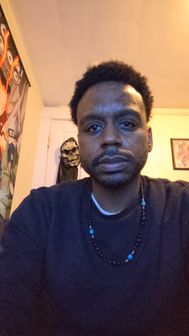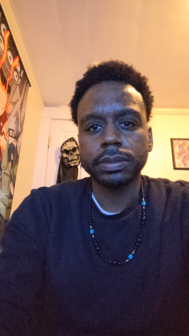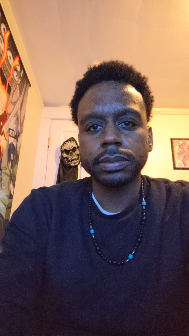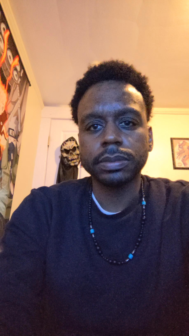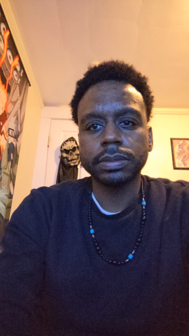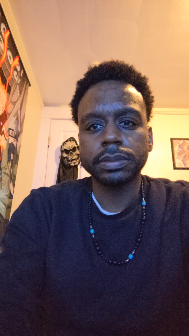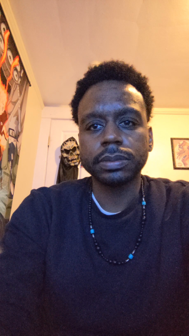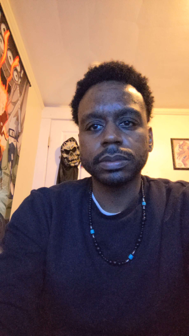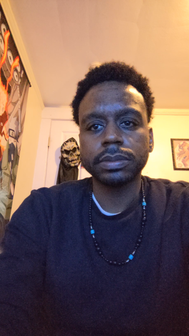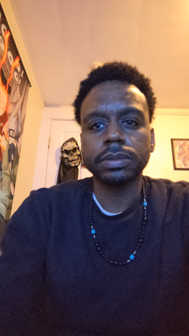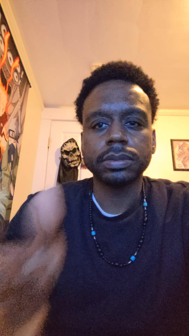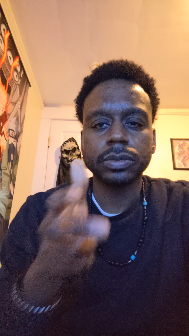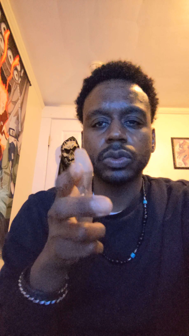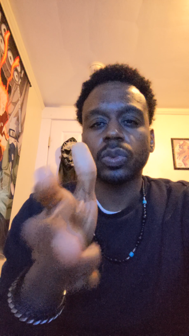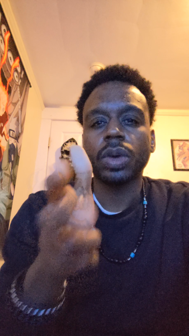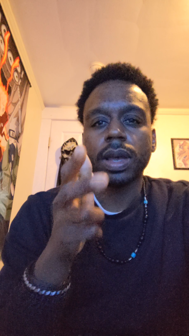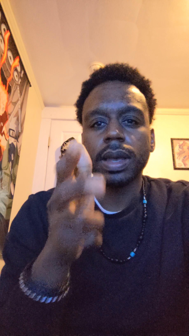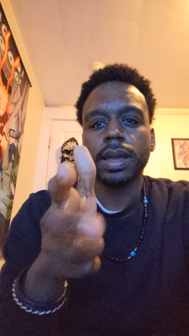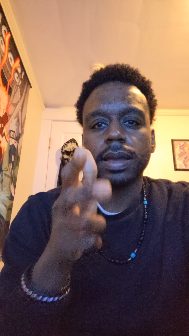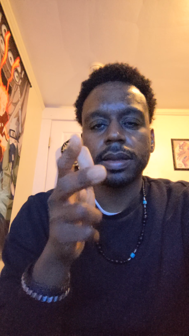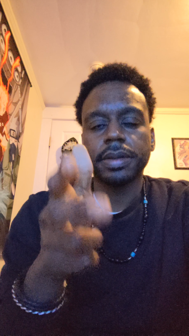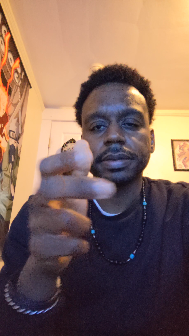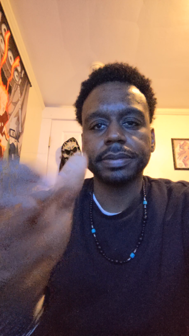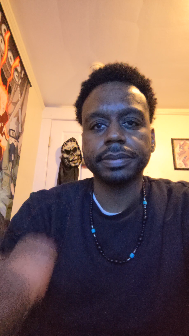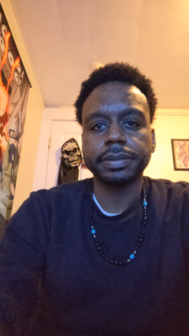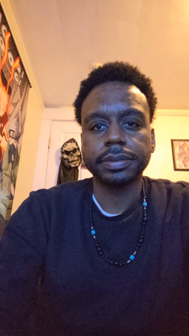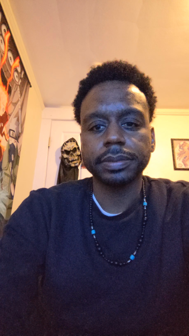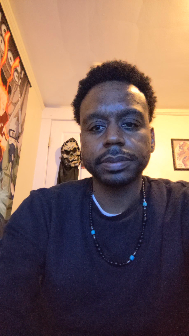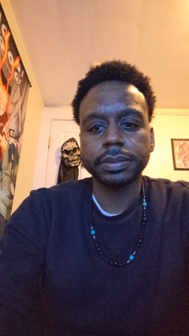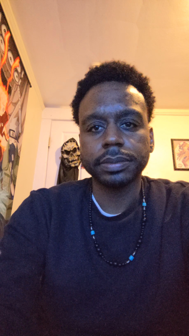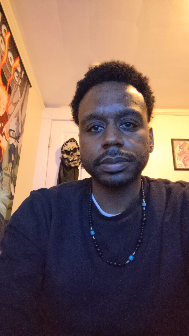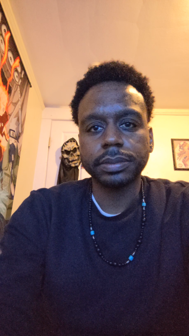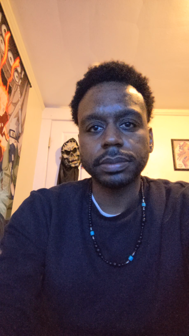garage